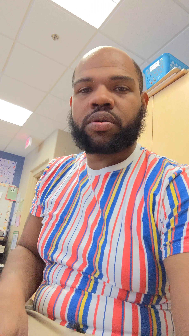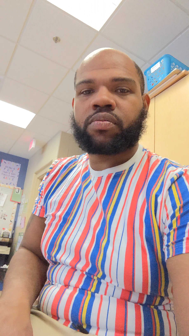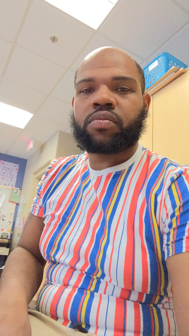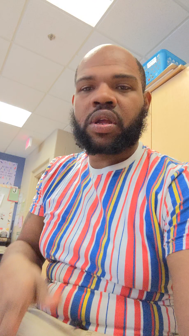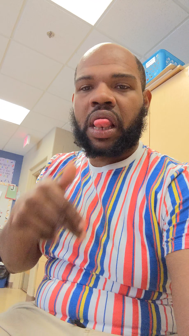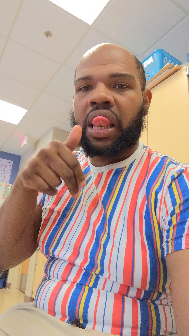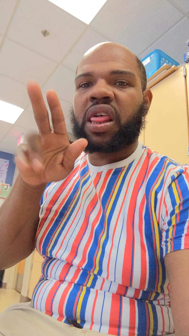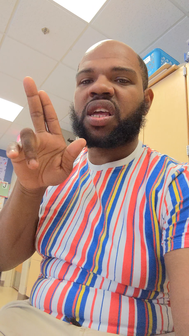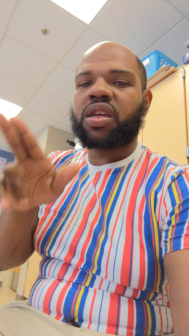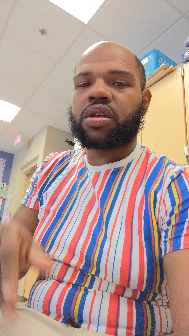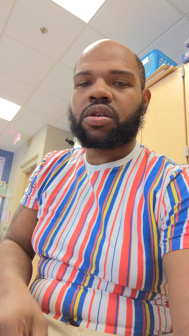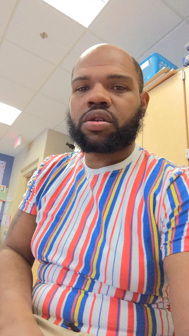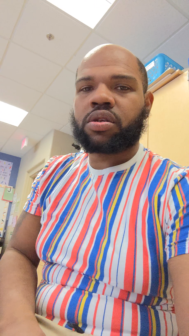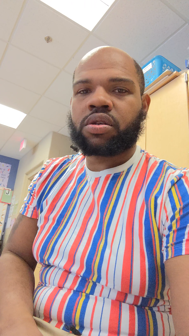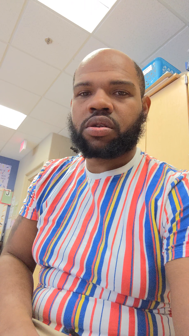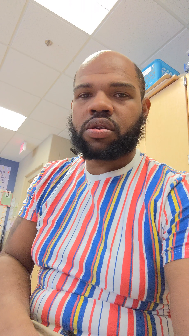lick